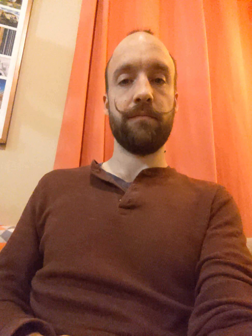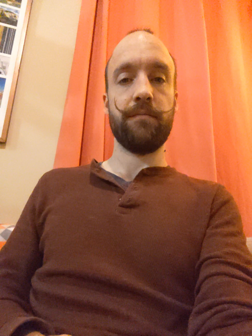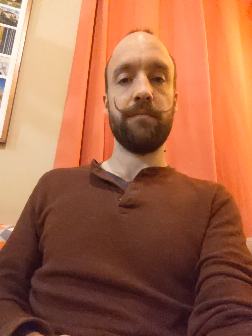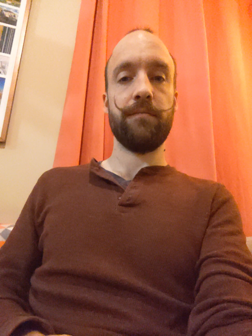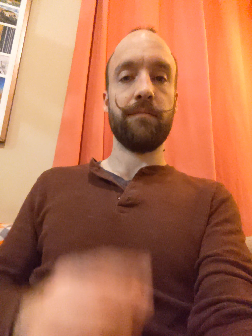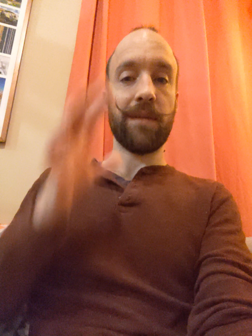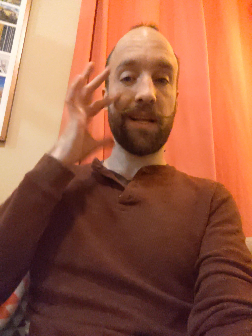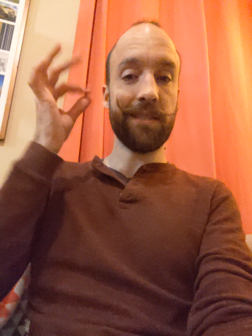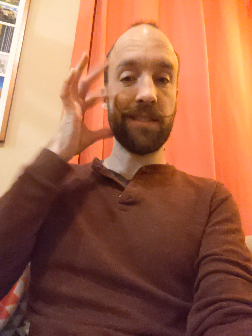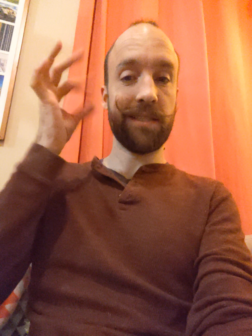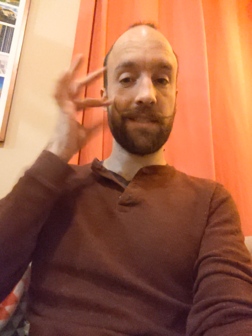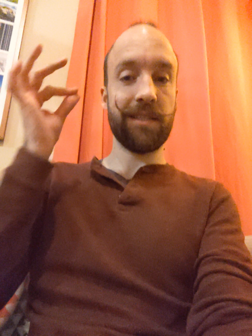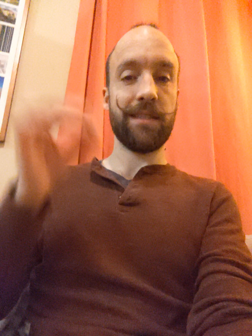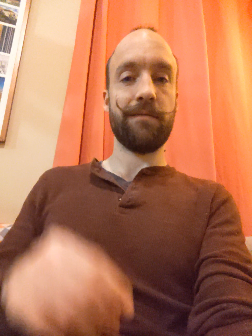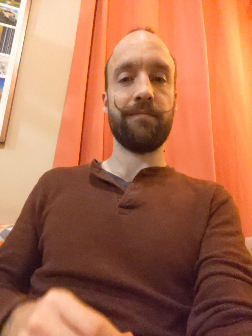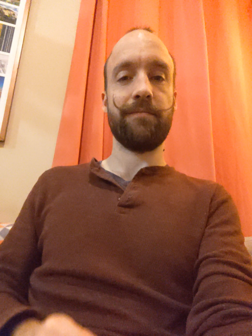cat